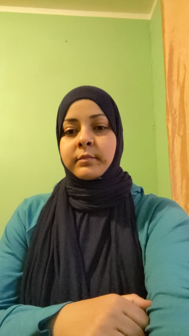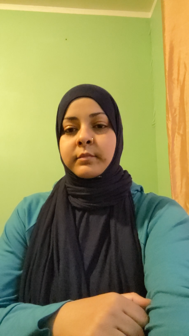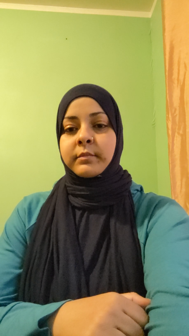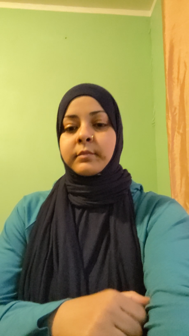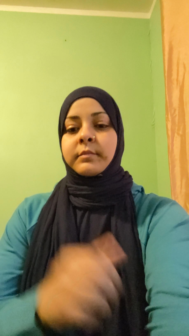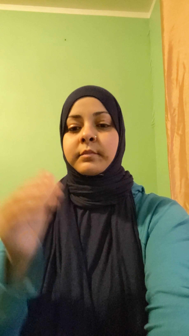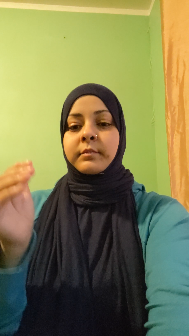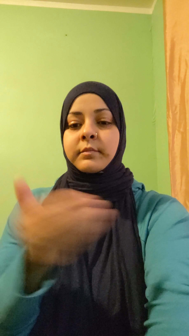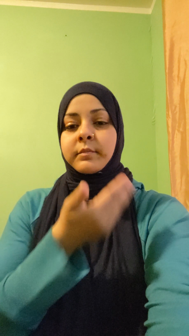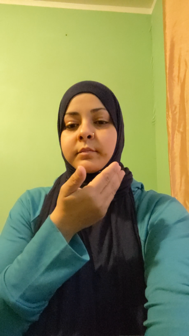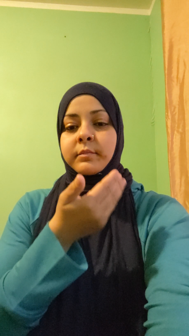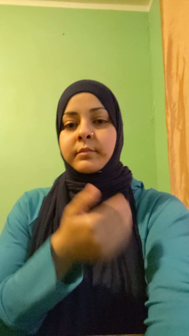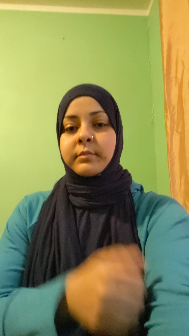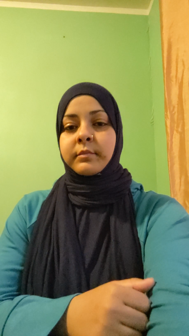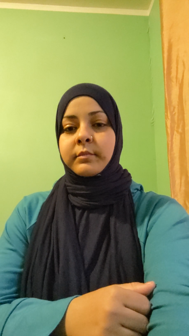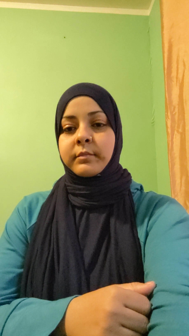new